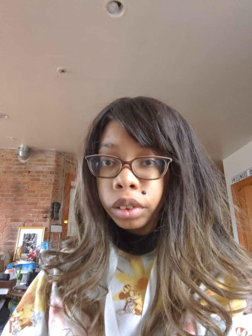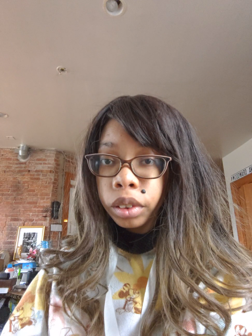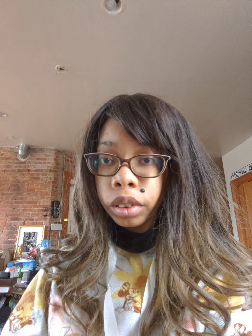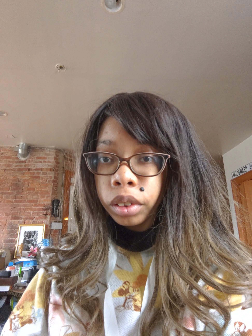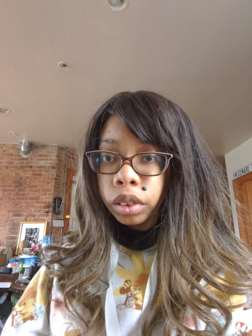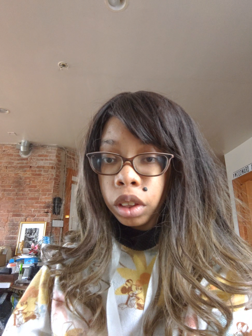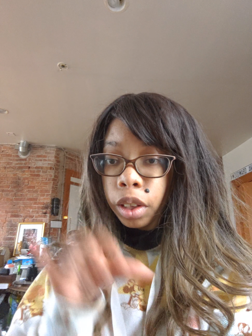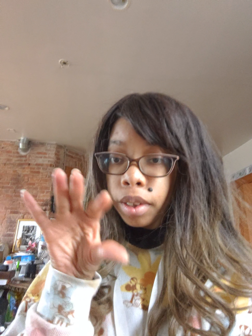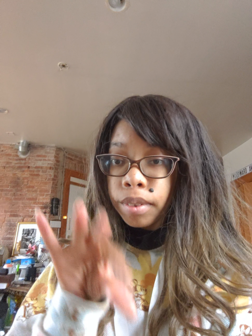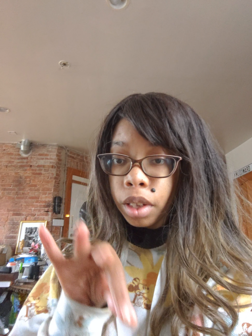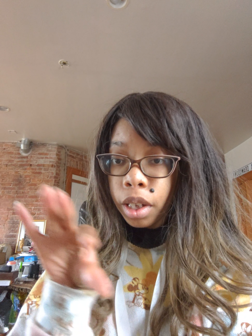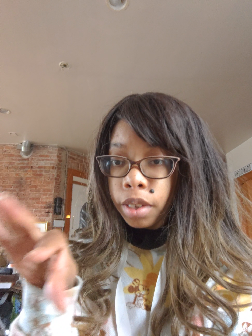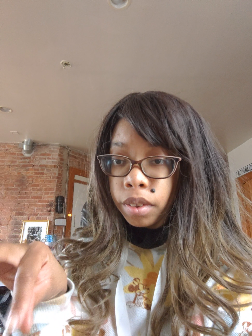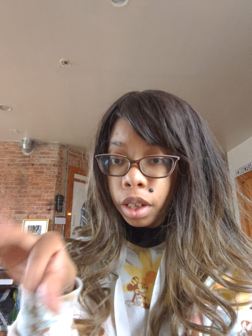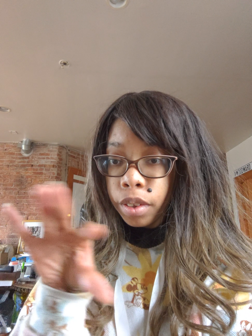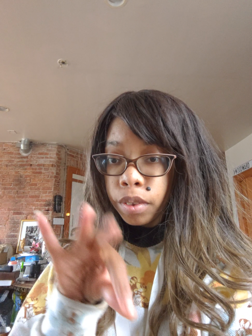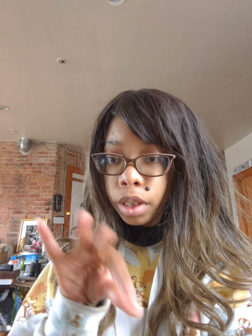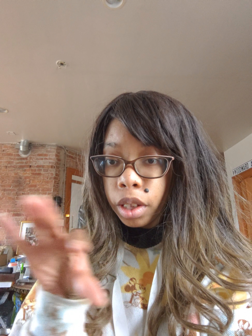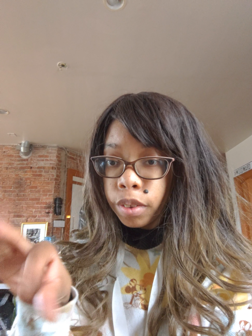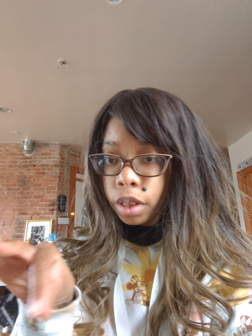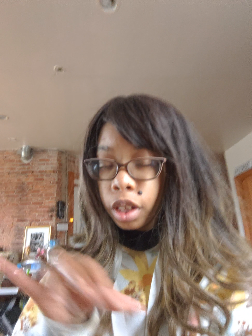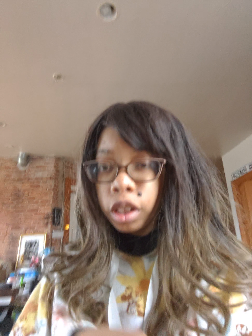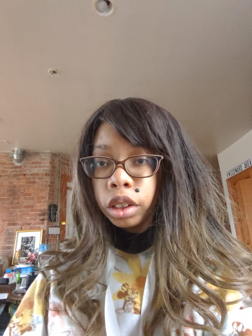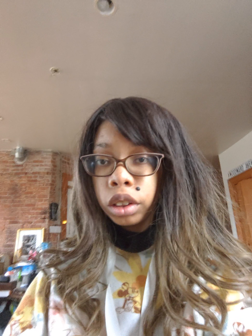french fries